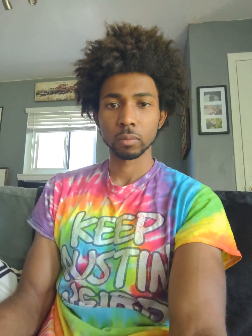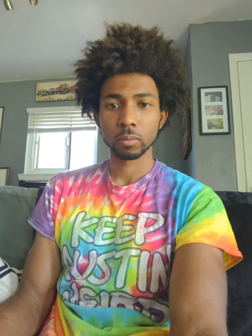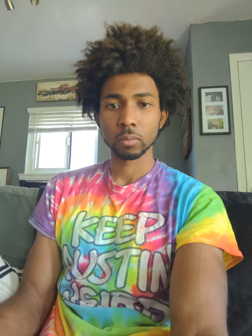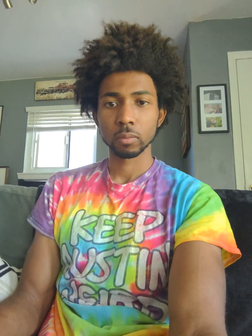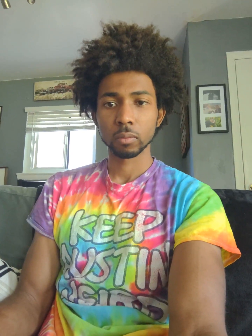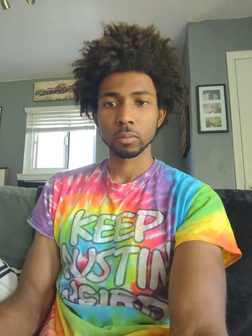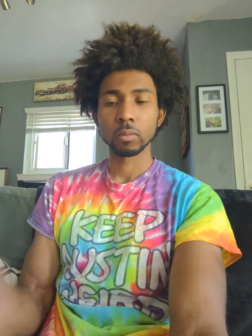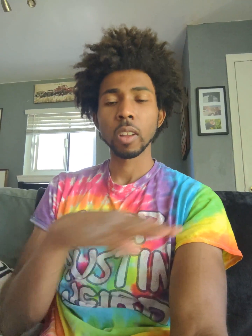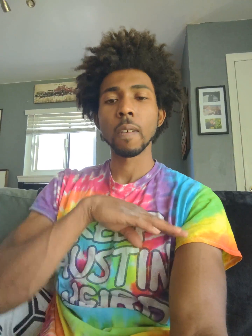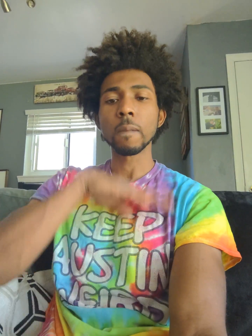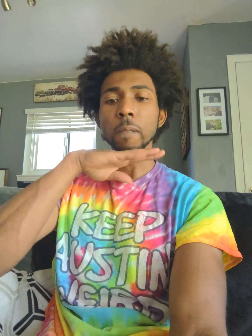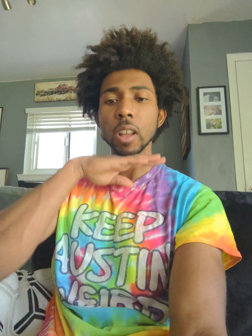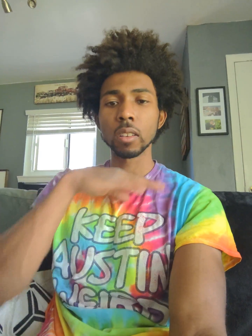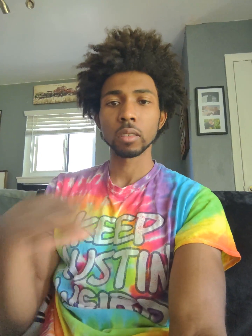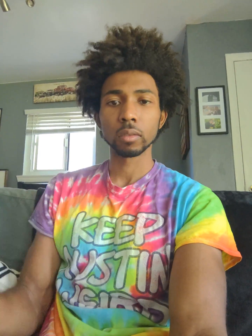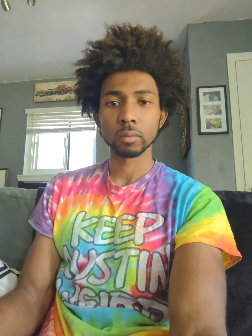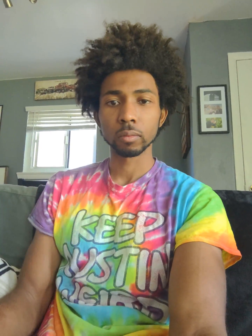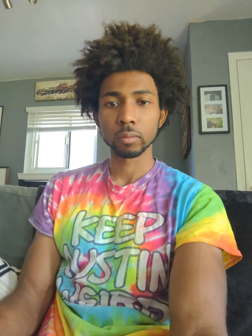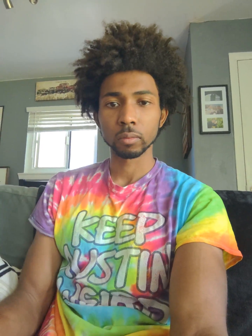full